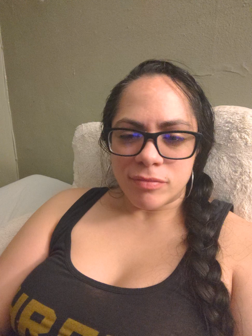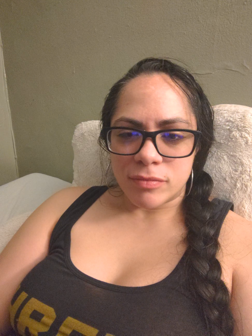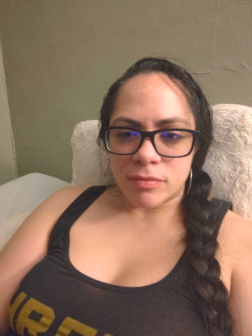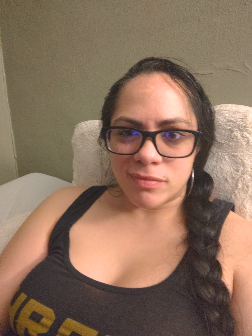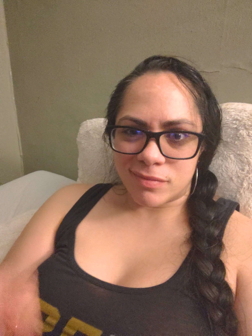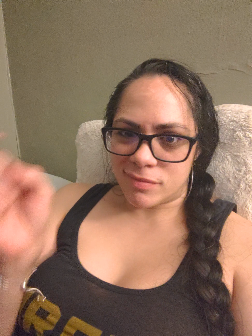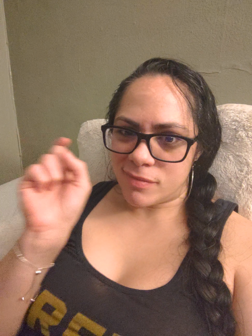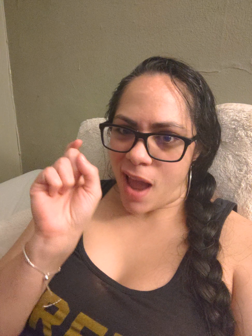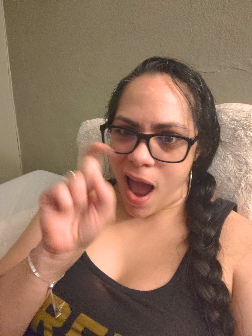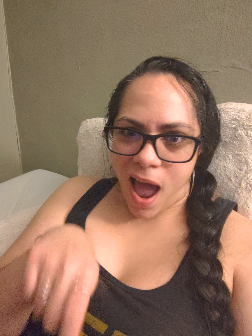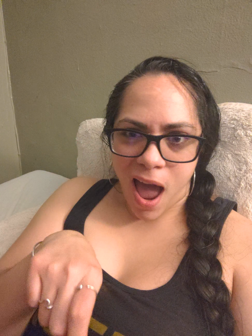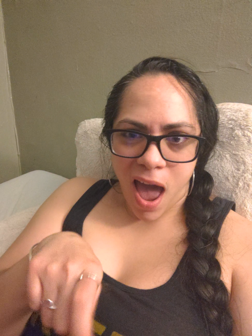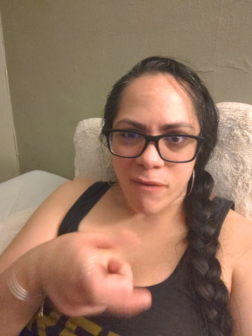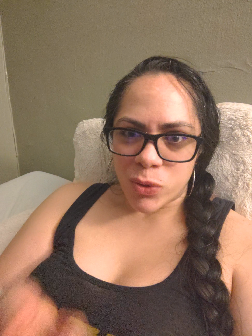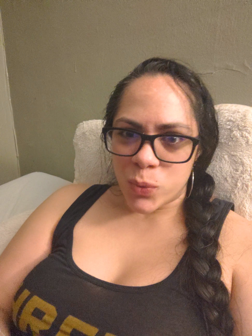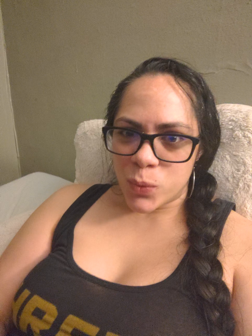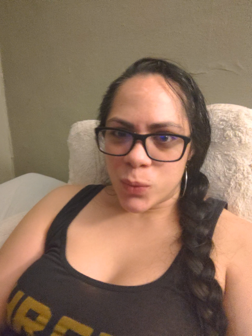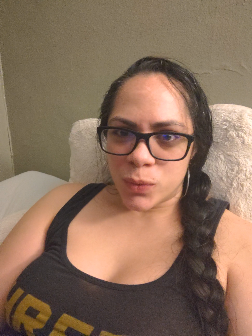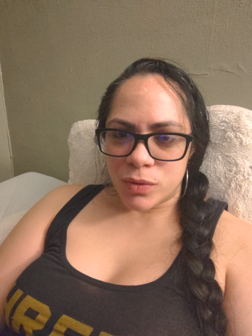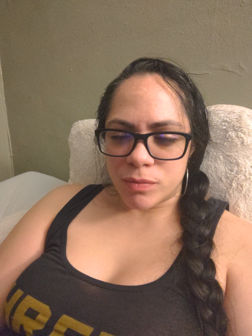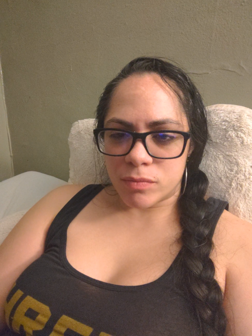have to